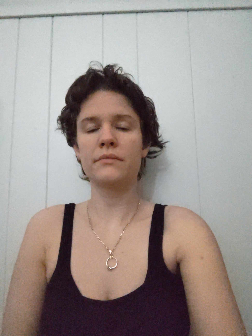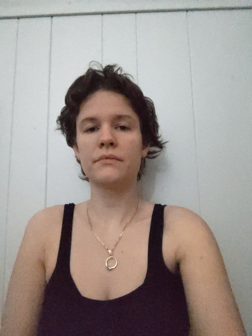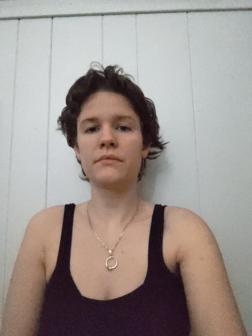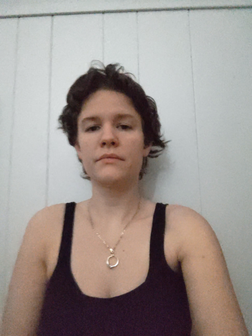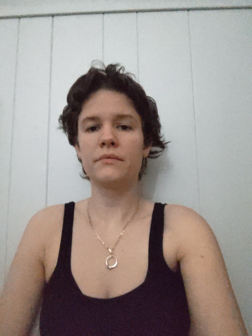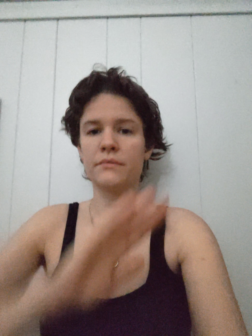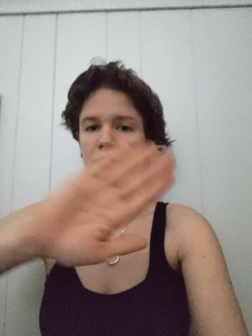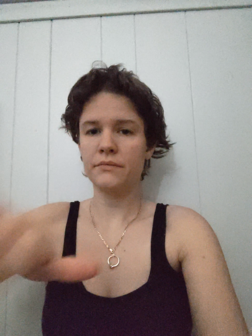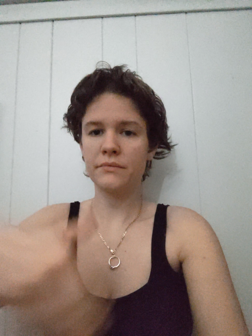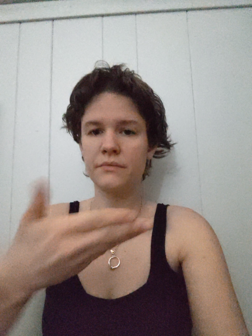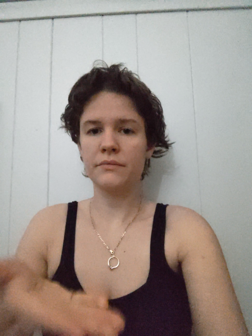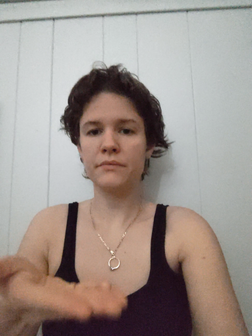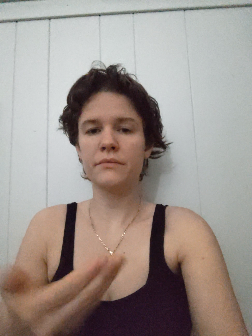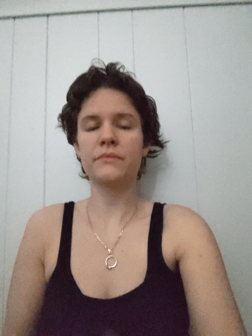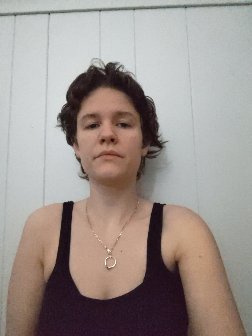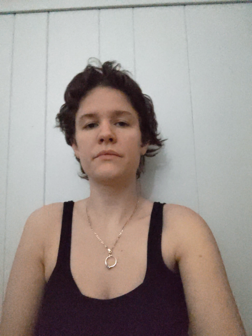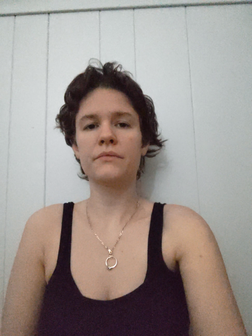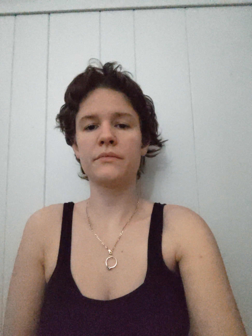all